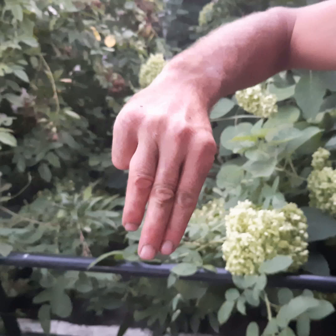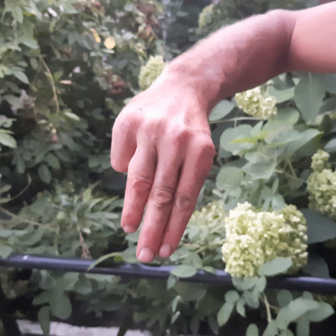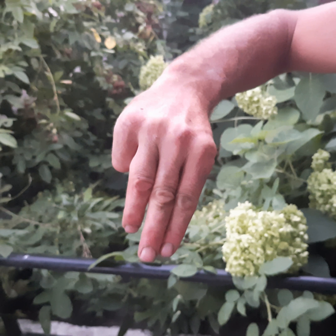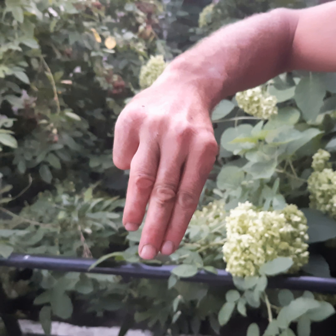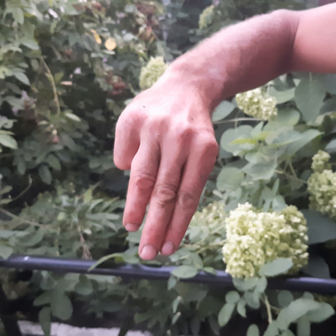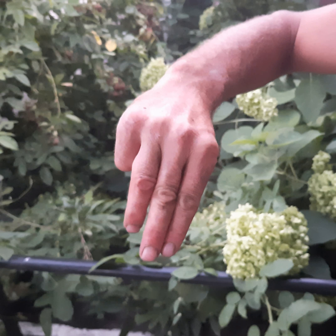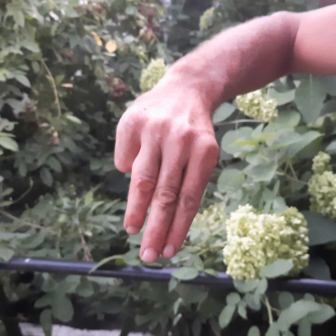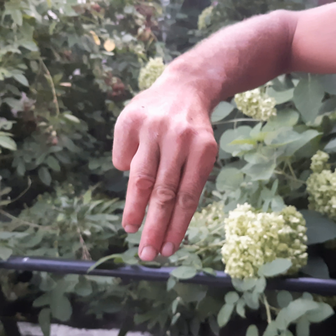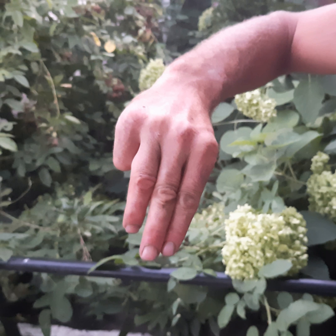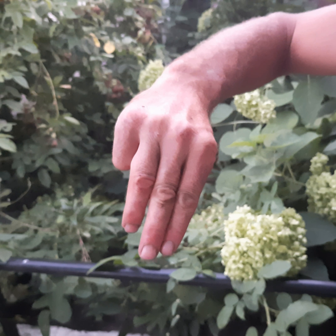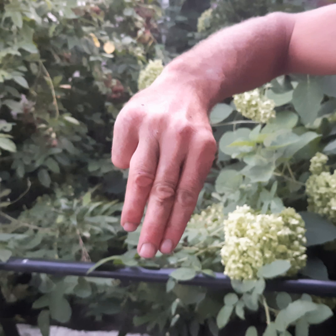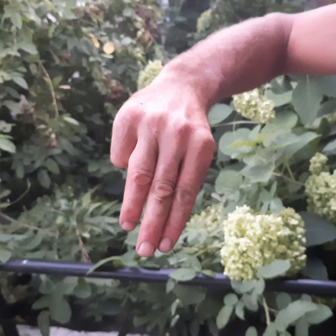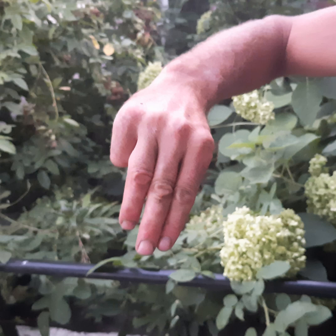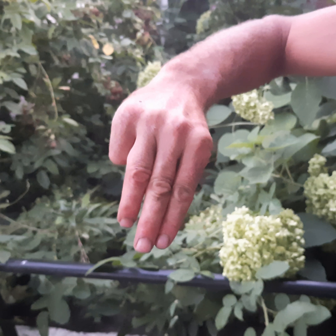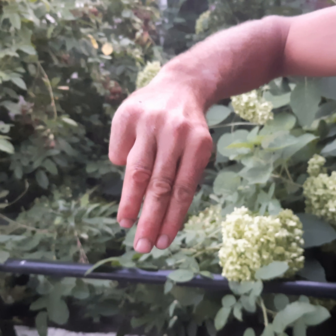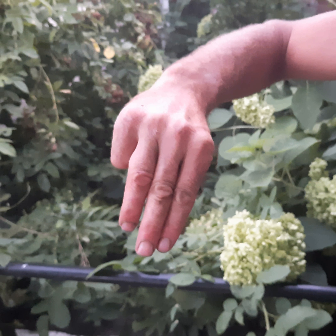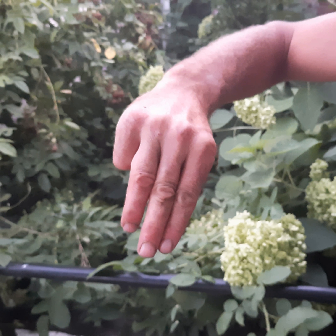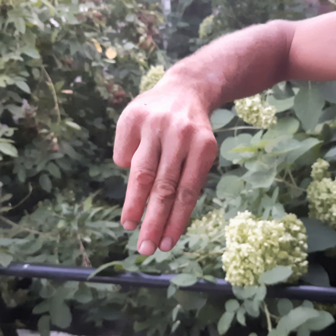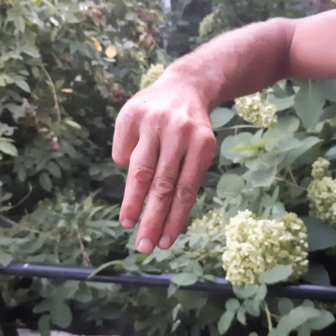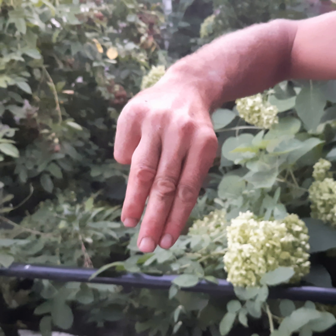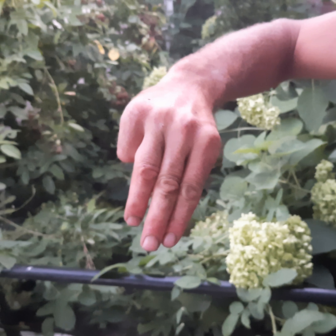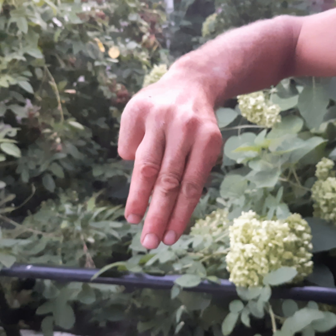Т